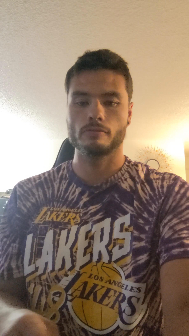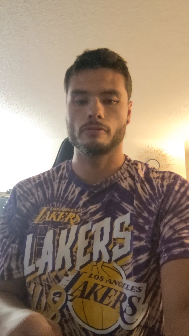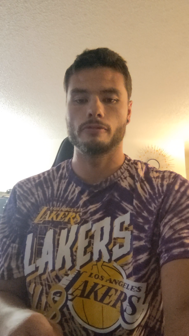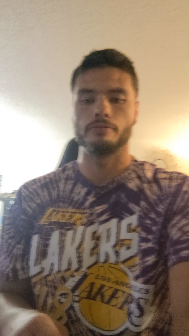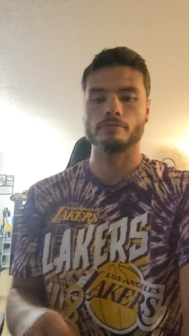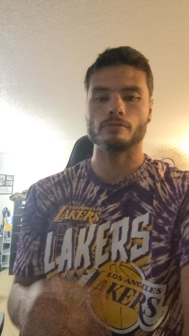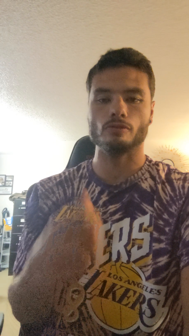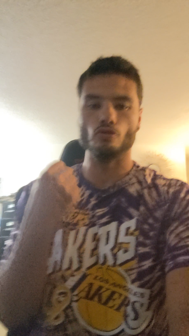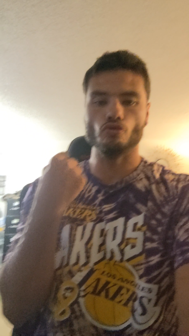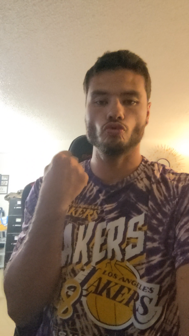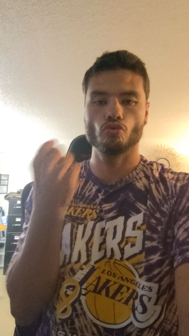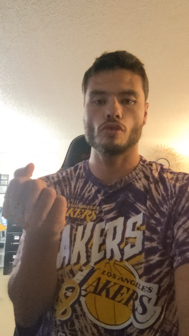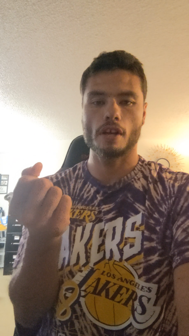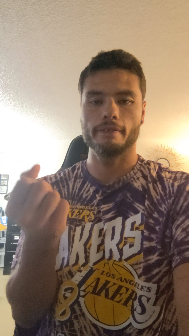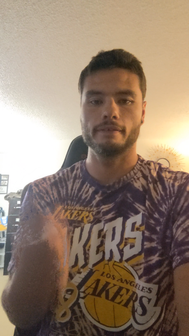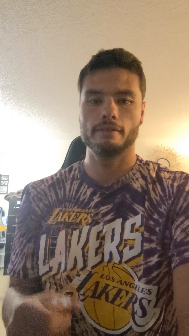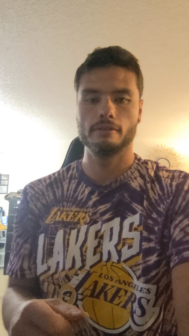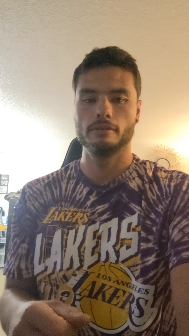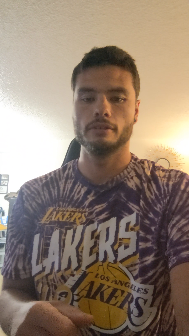drive